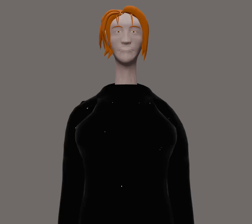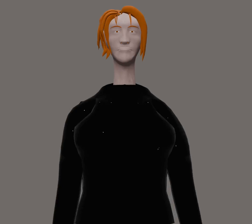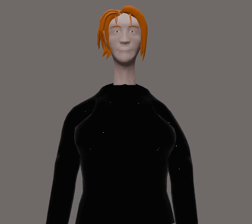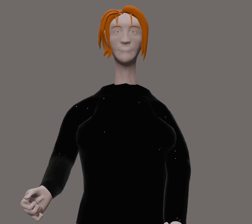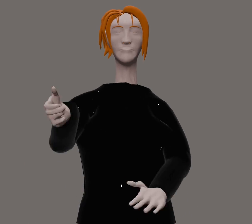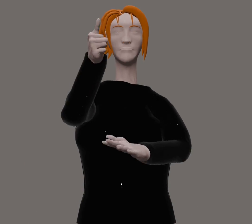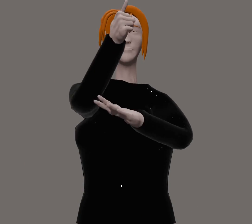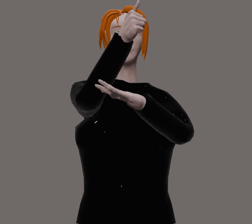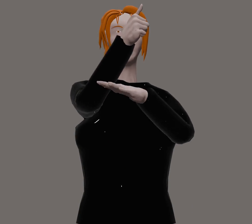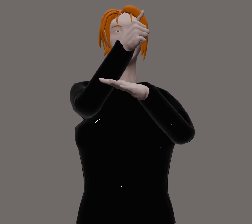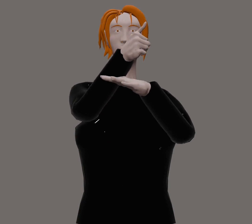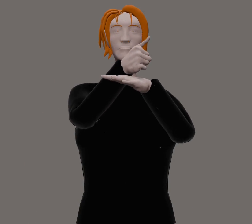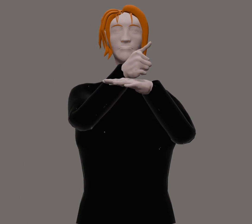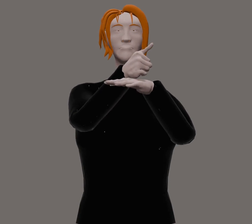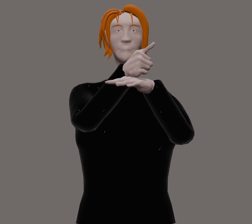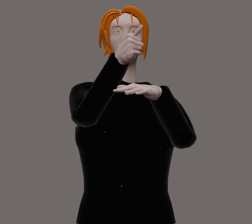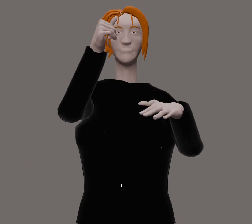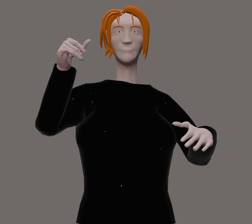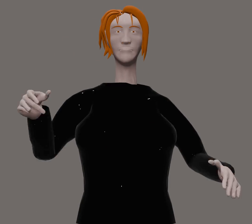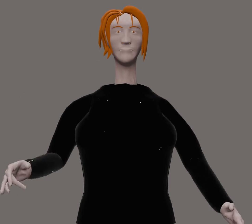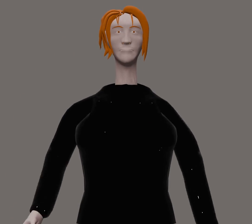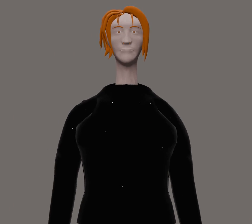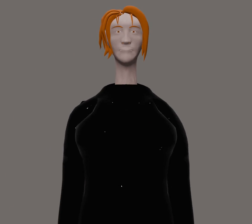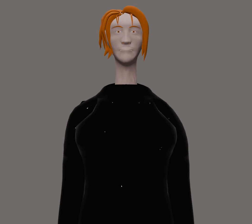Bias